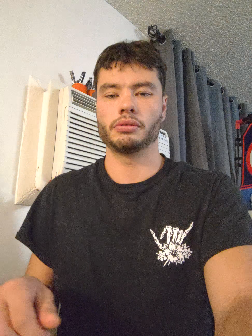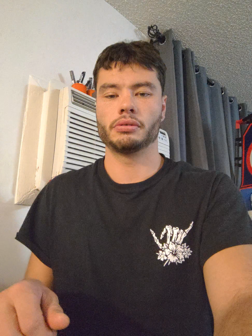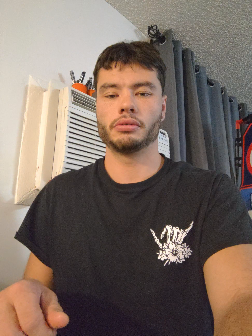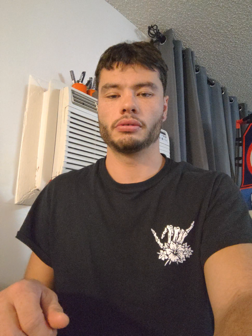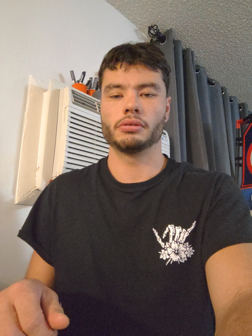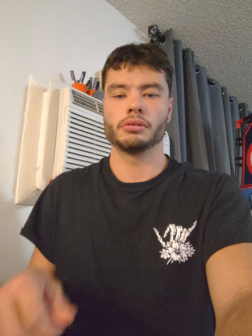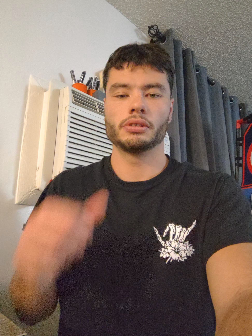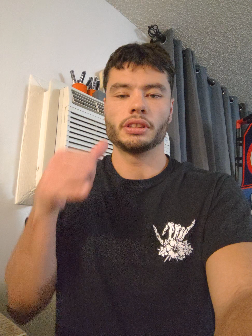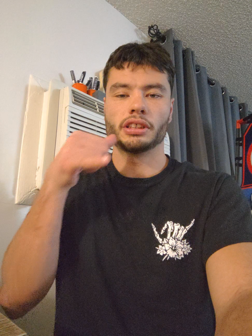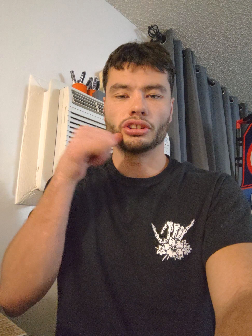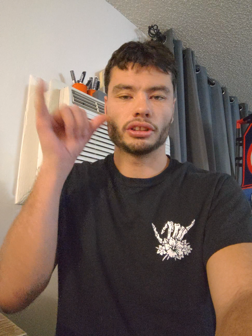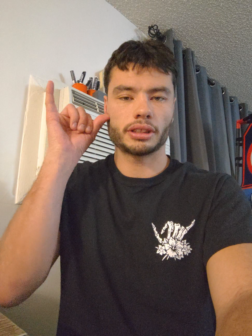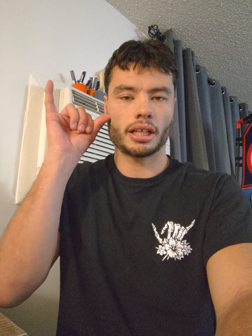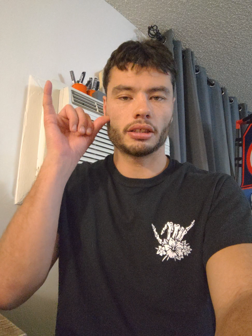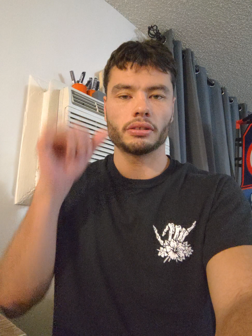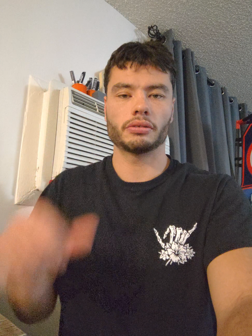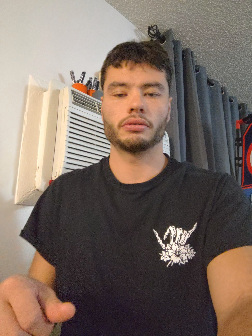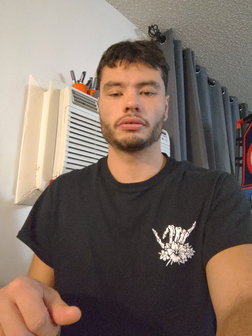yesterday